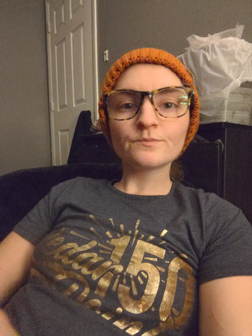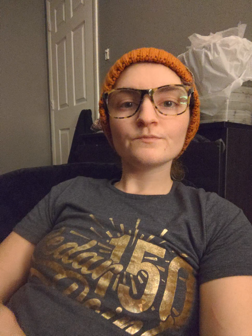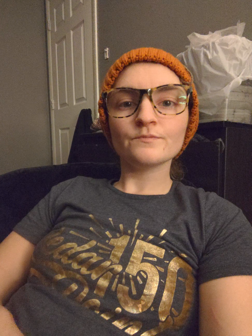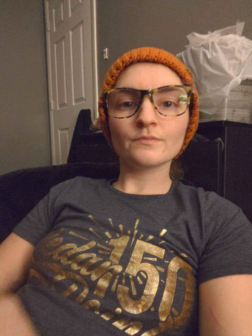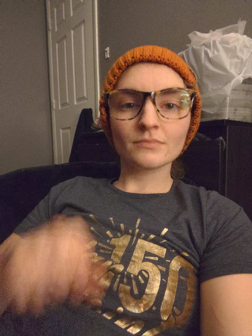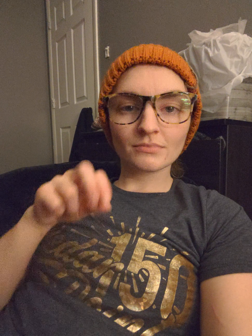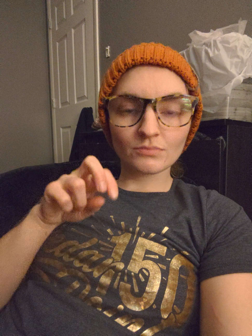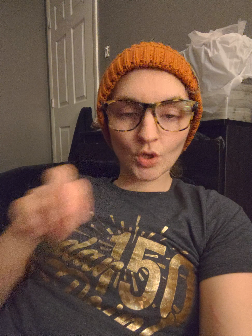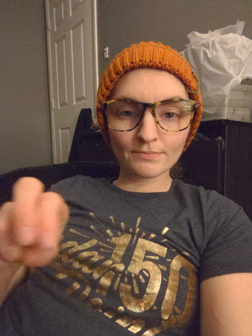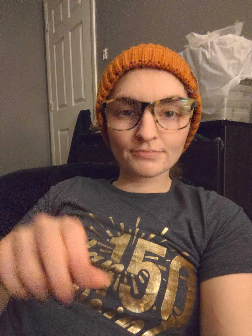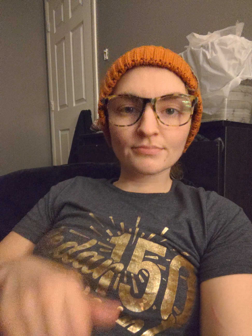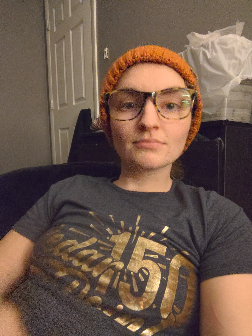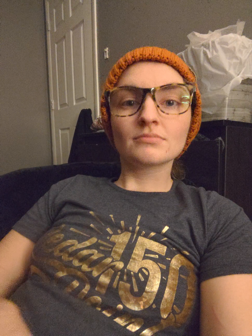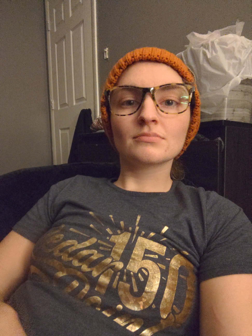ride